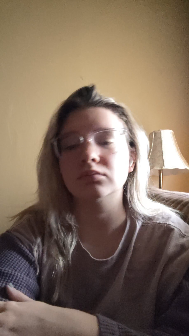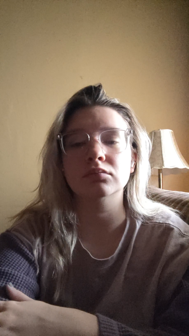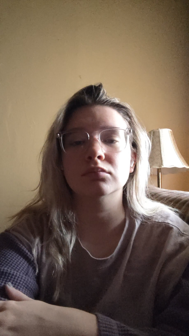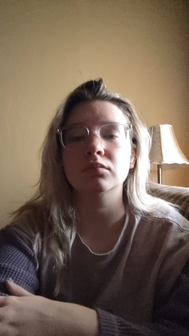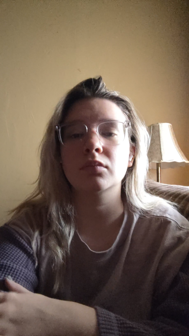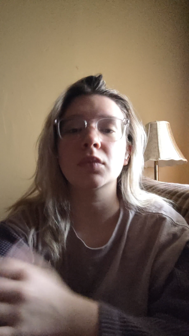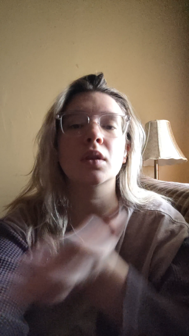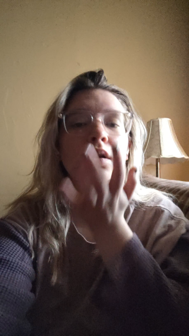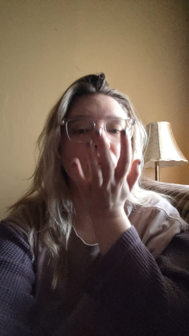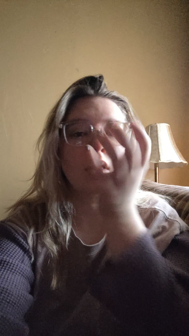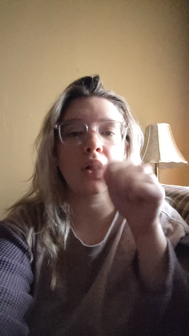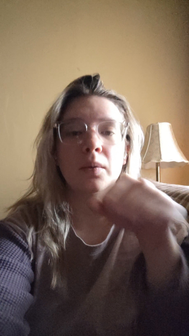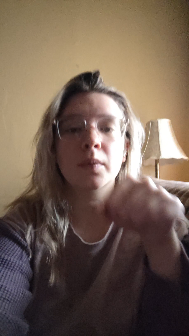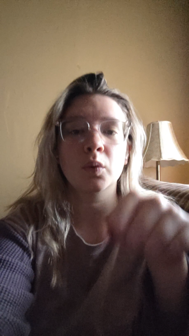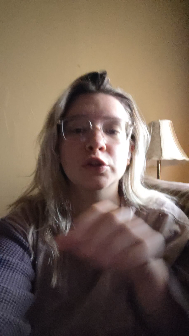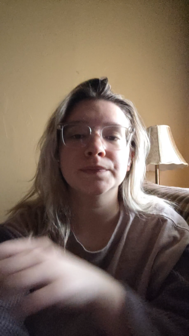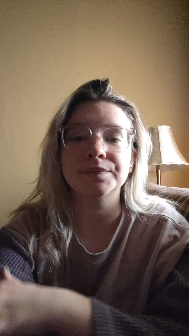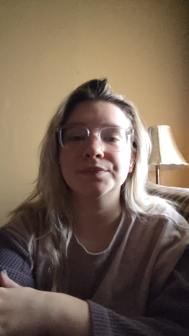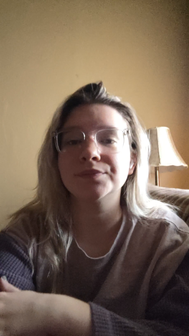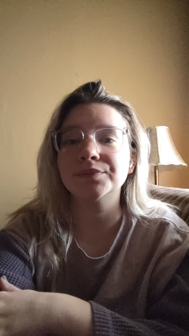lawn mower